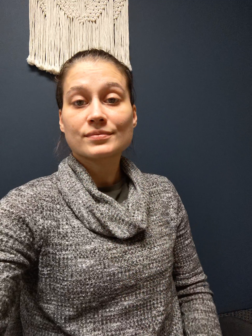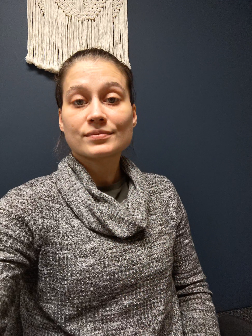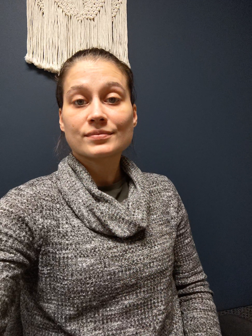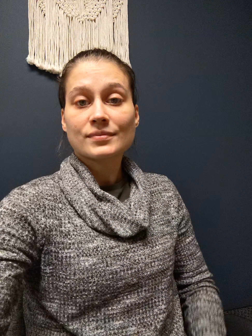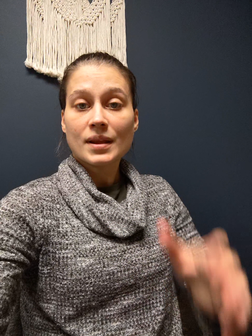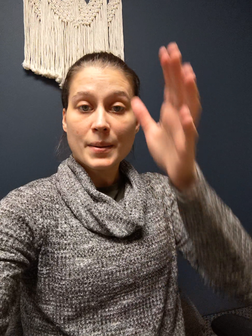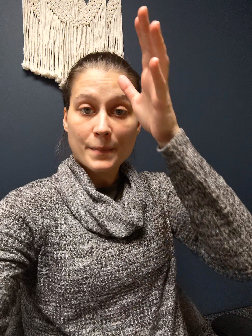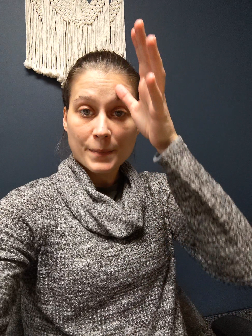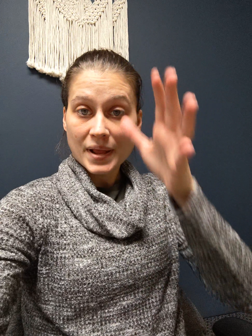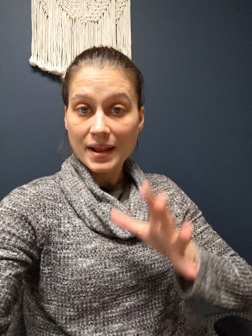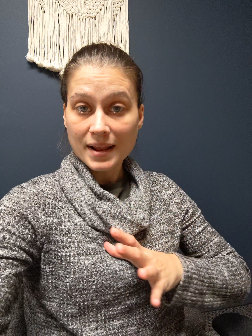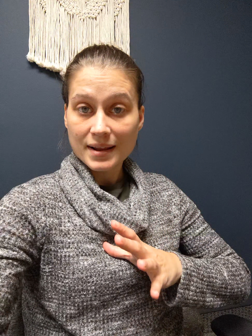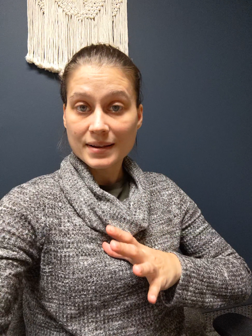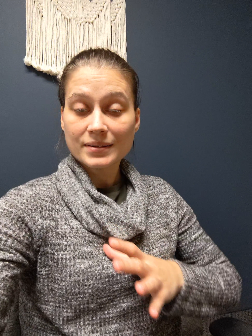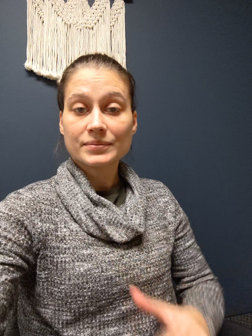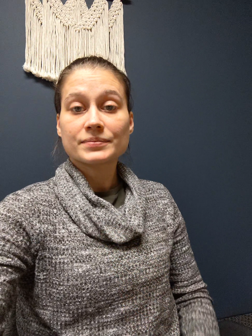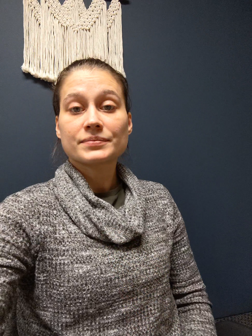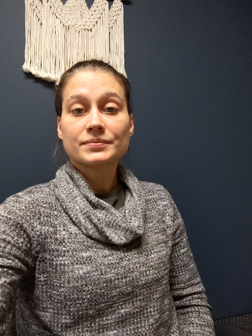man